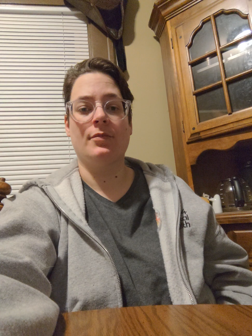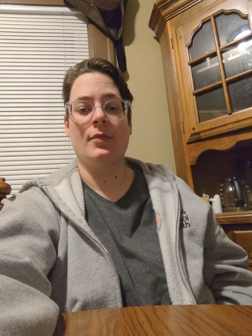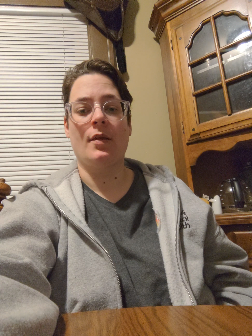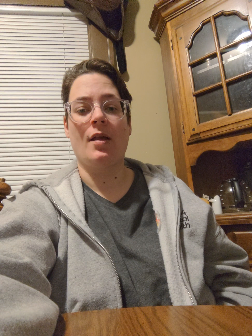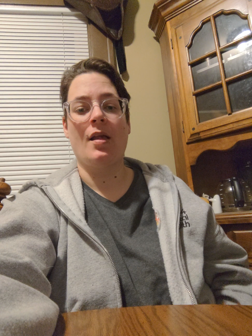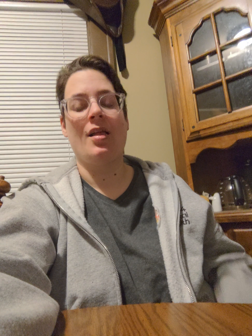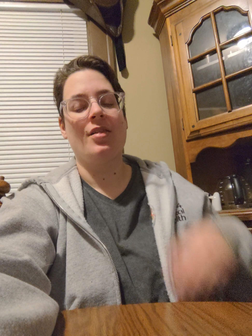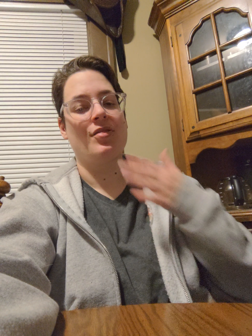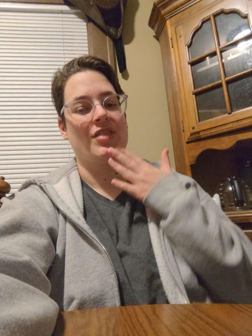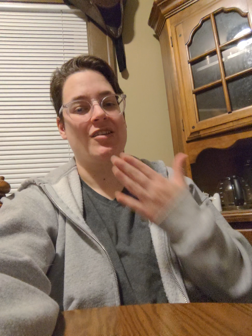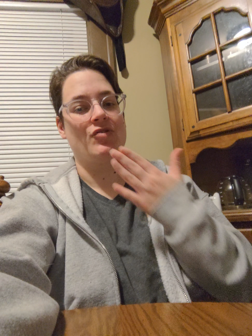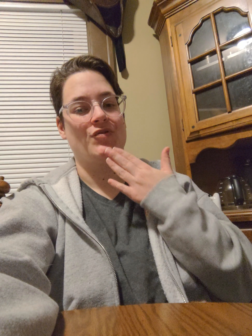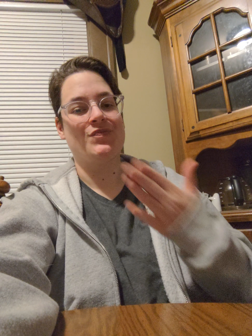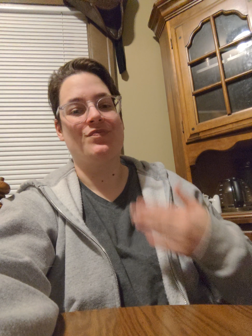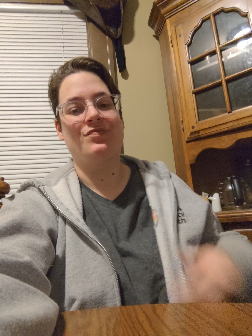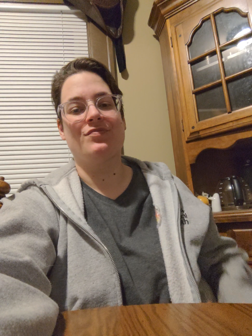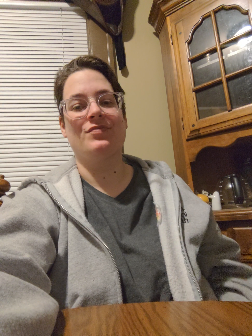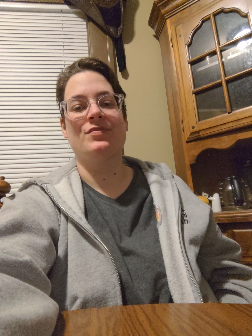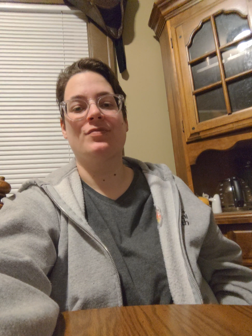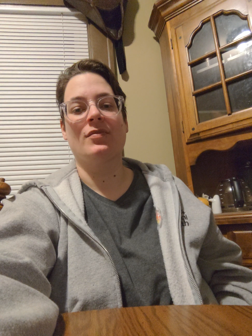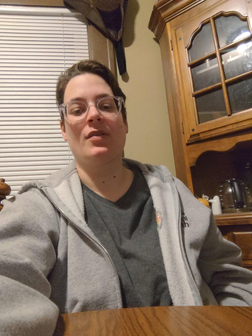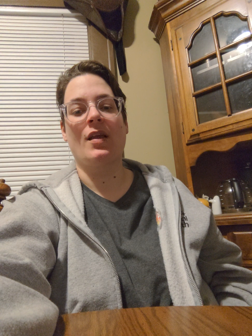thank you